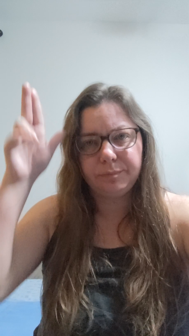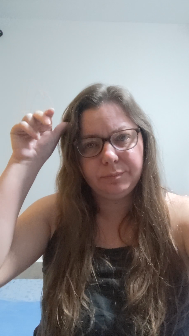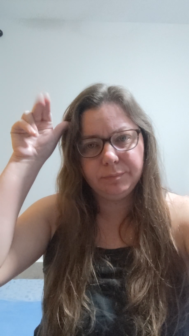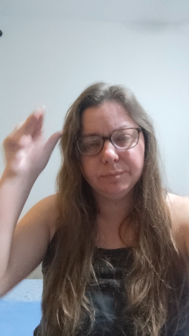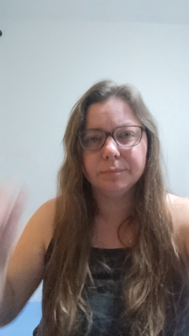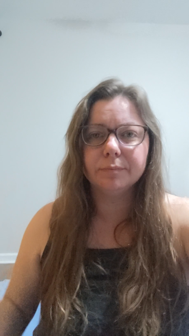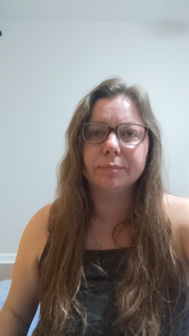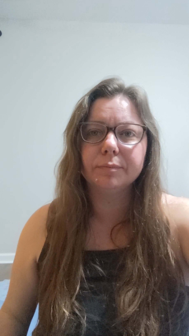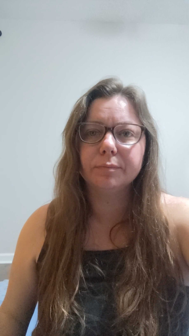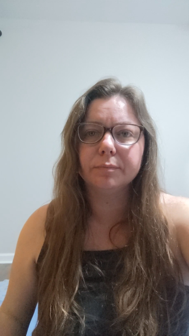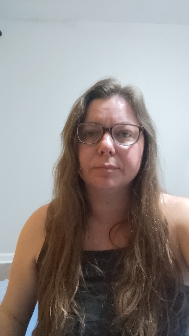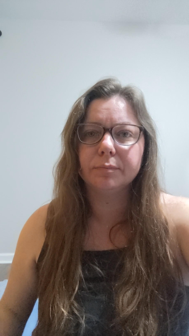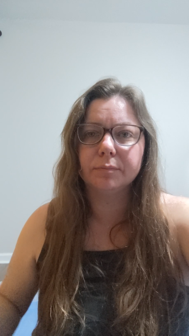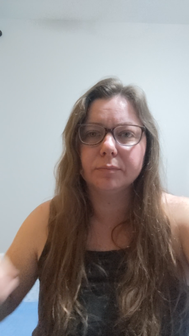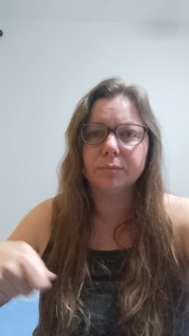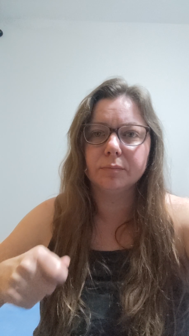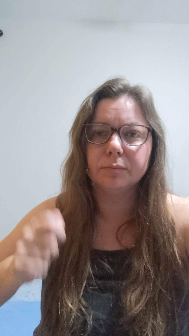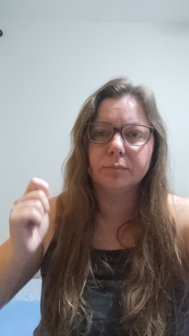shovel